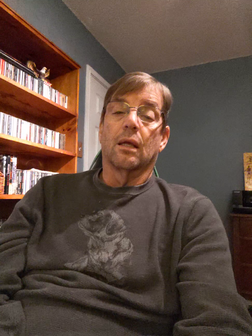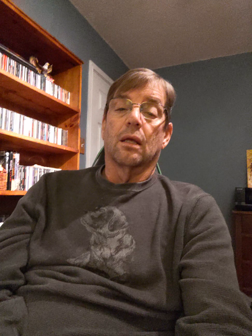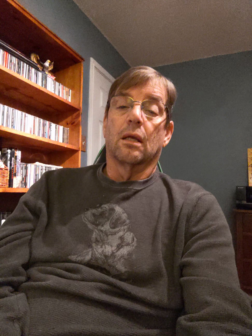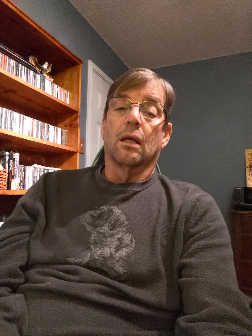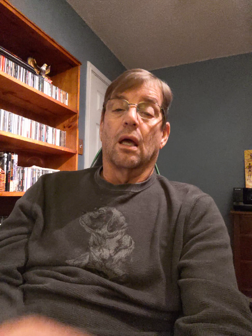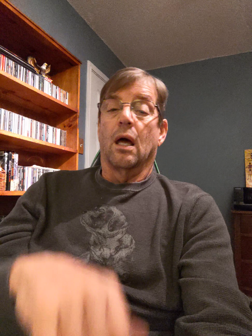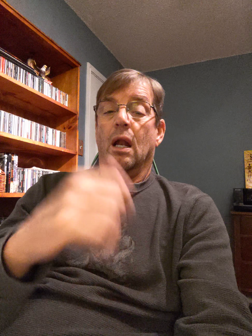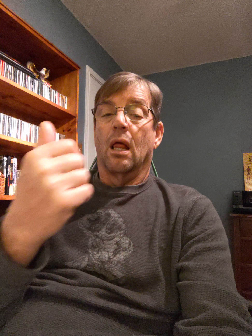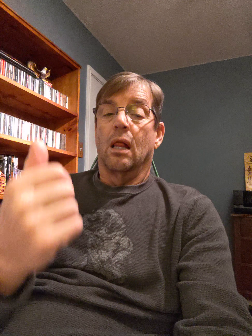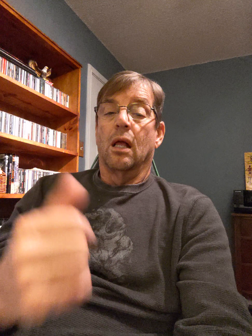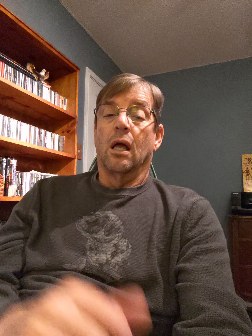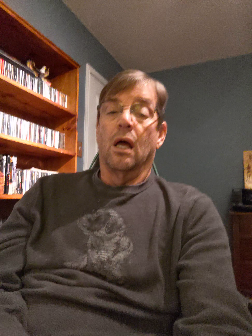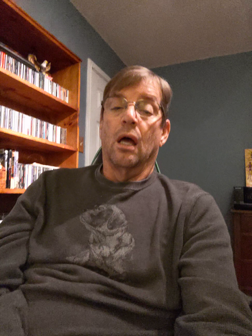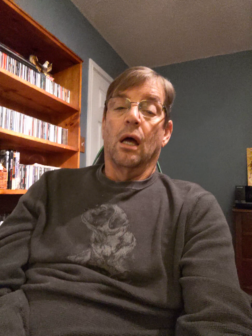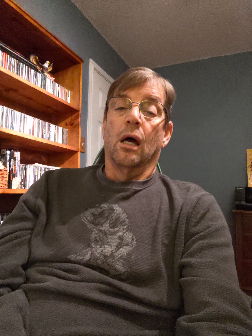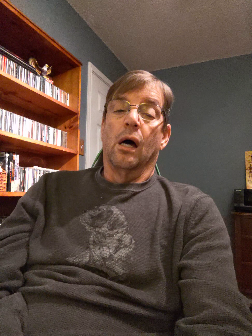another